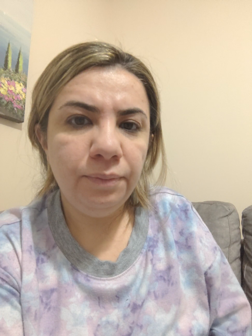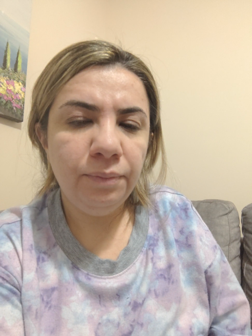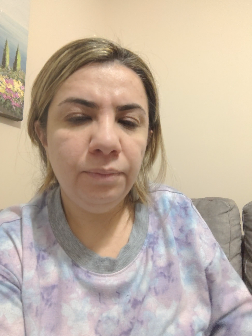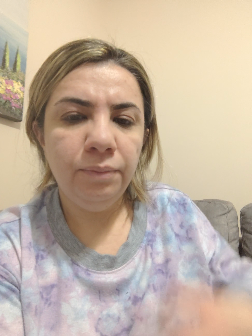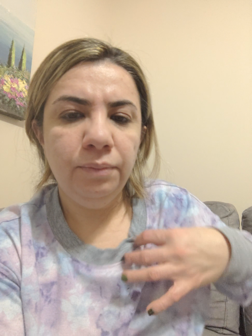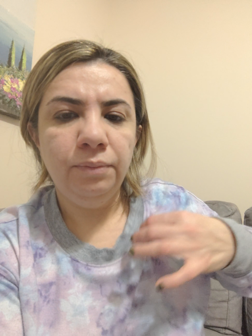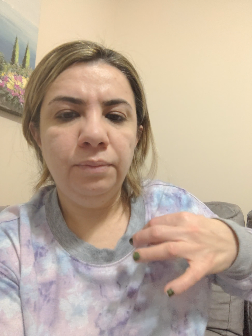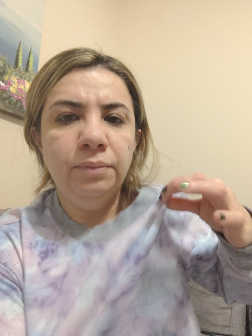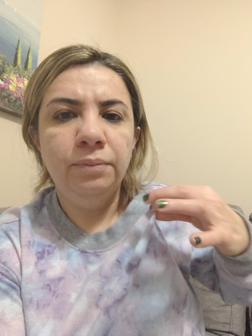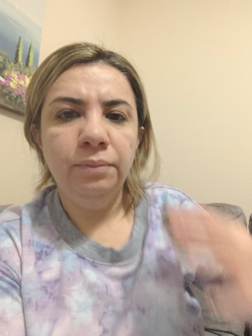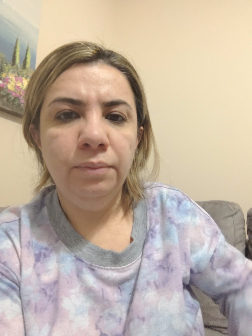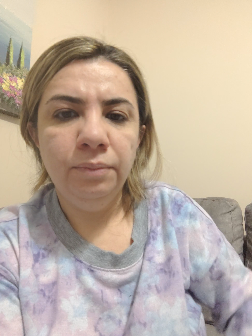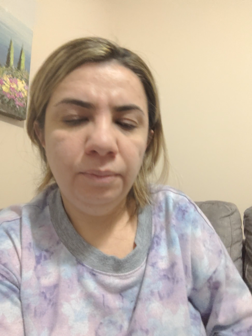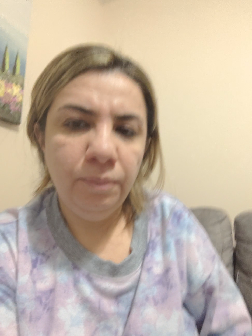shirt